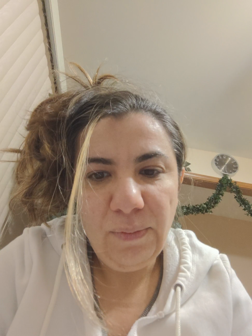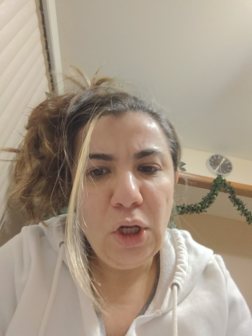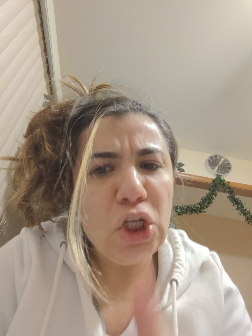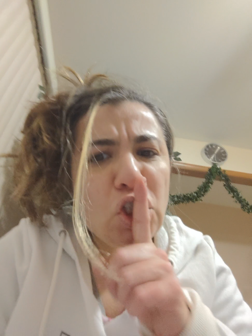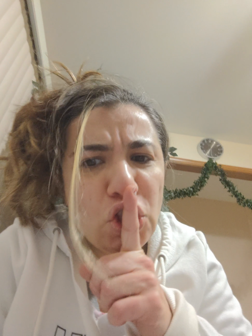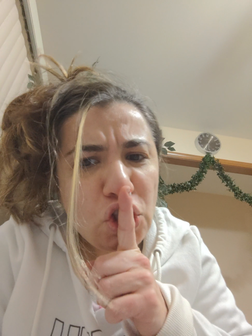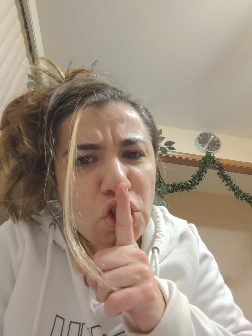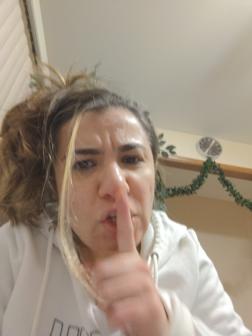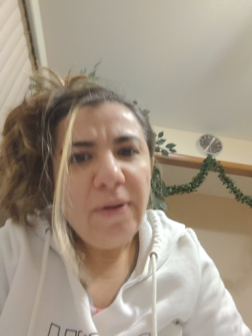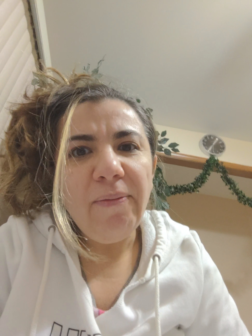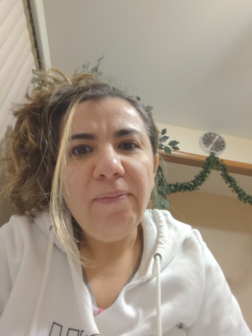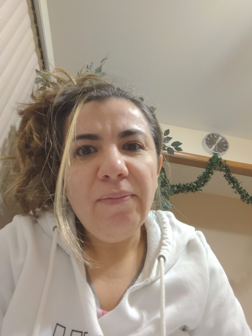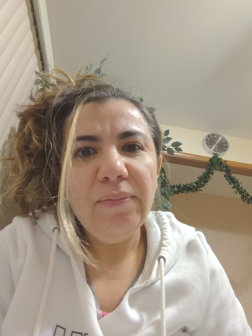shhh